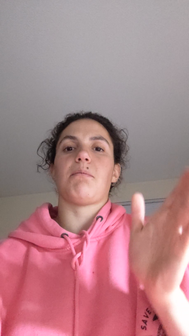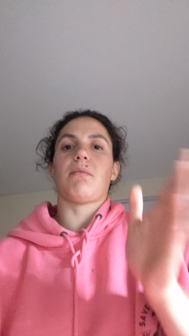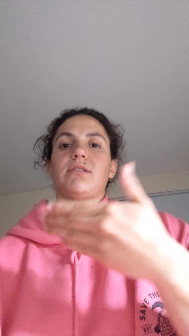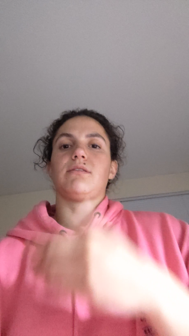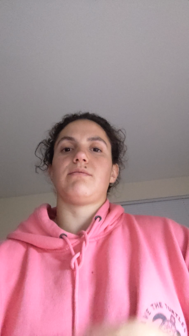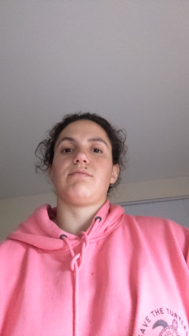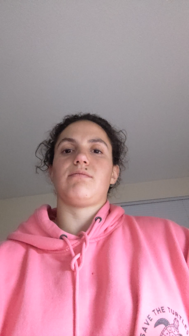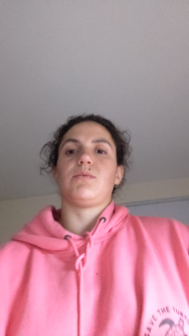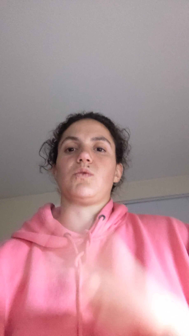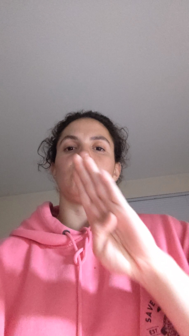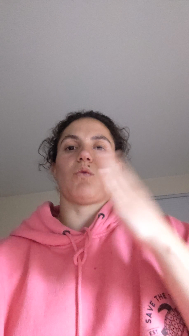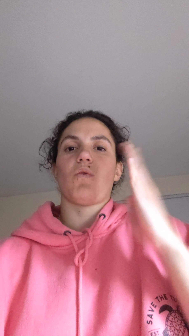door